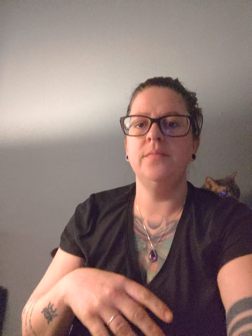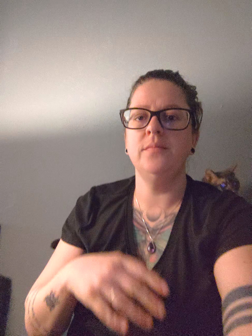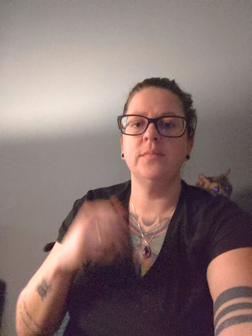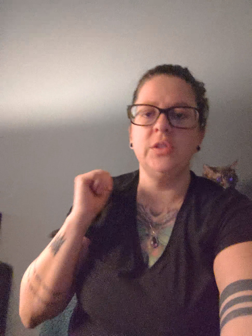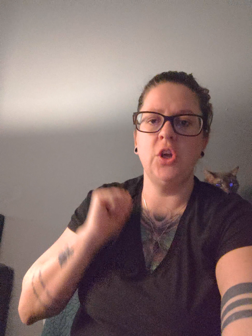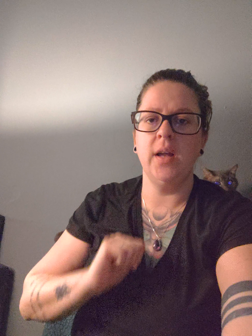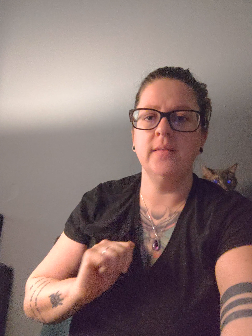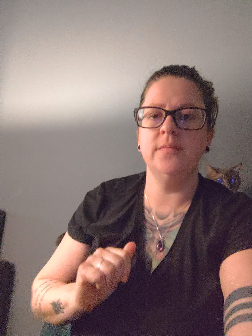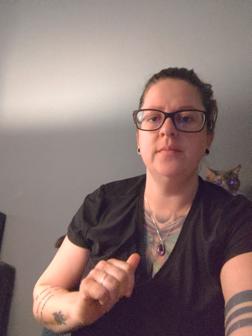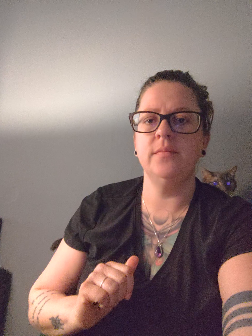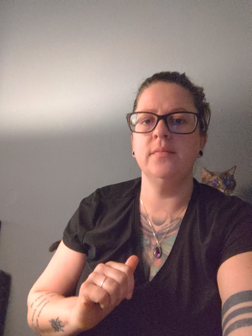jacket